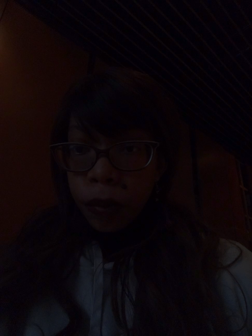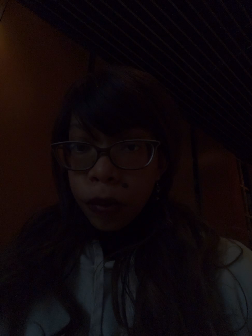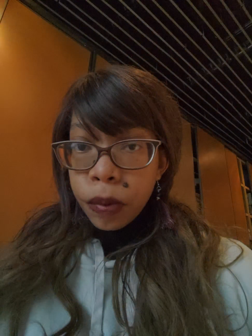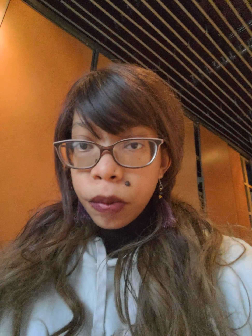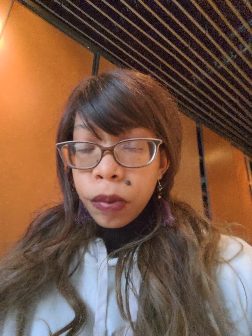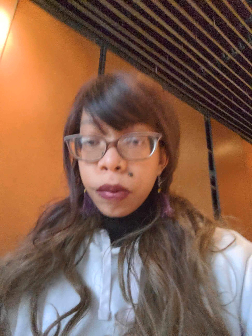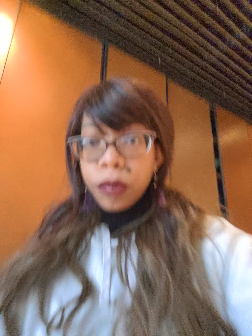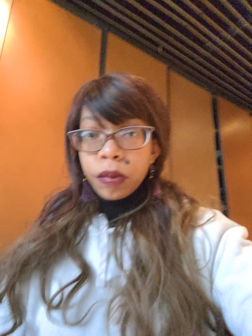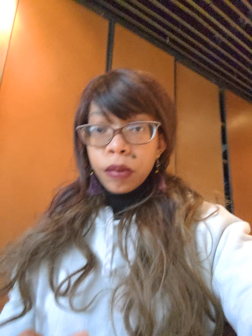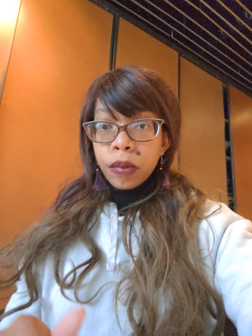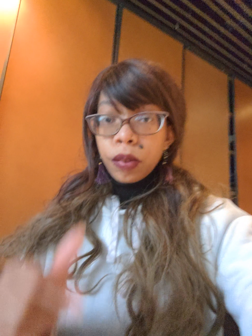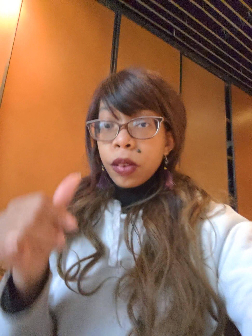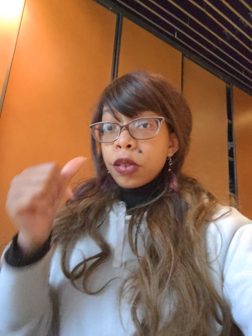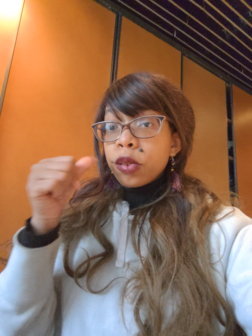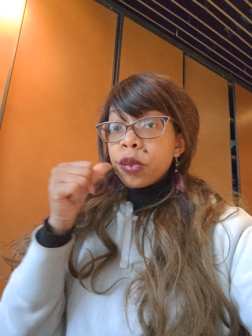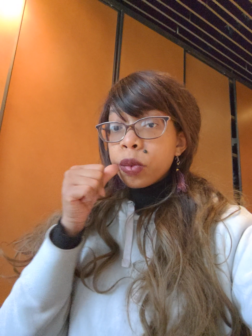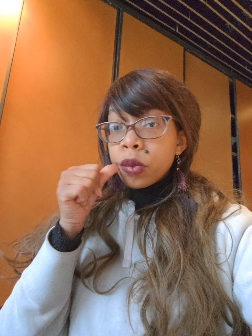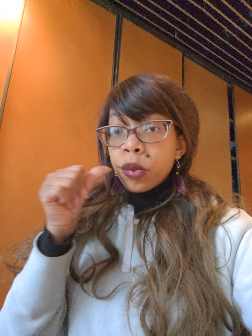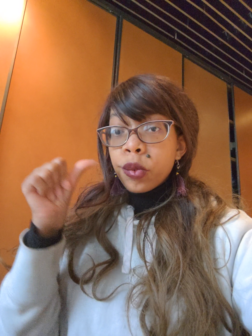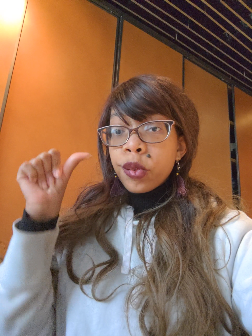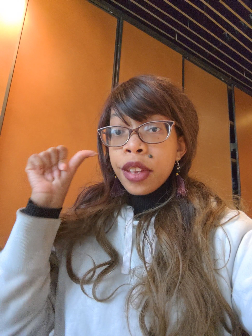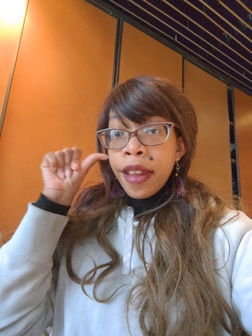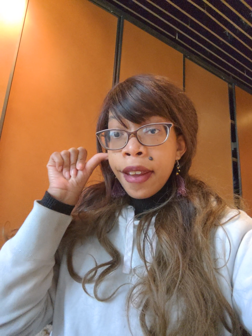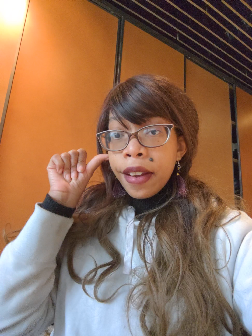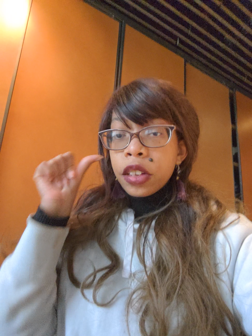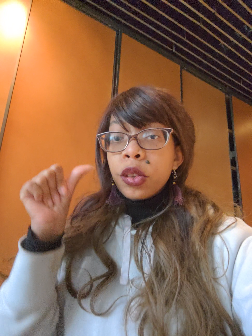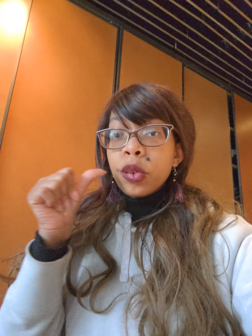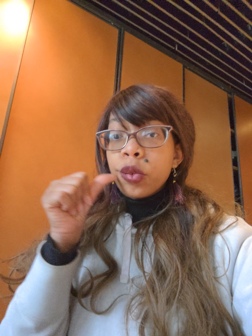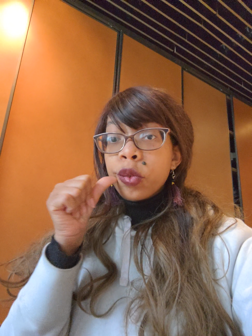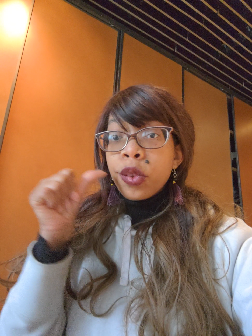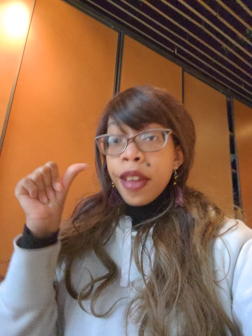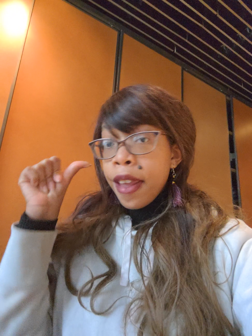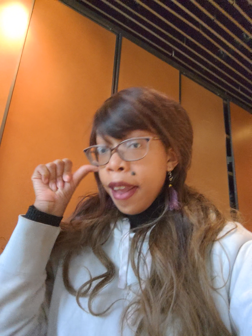yesterday